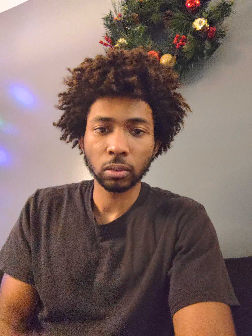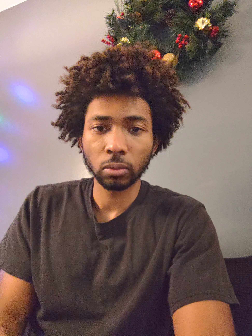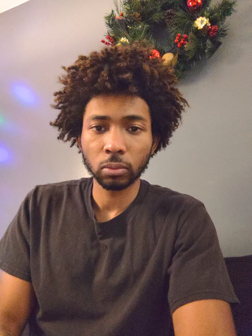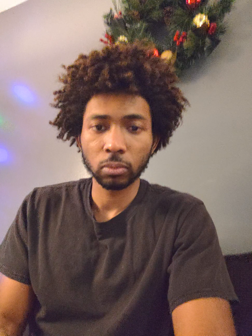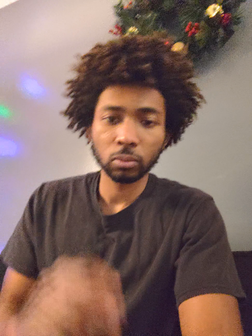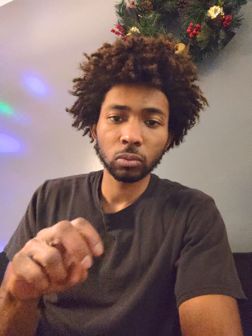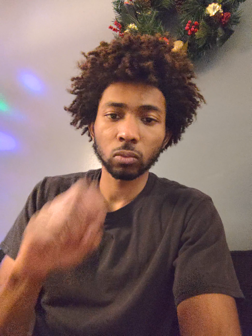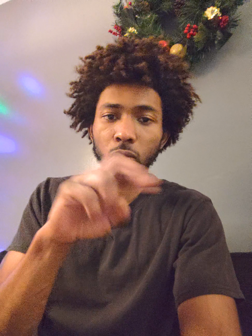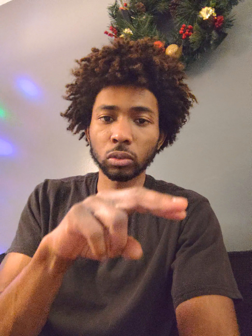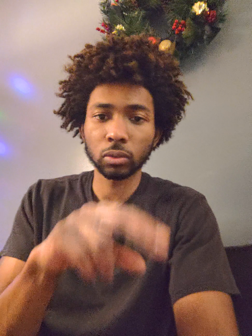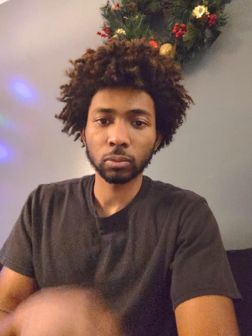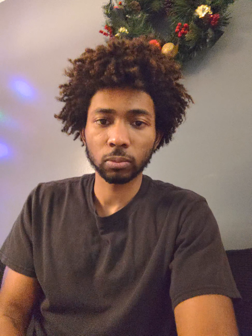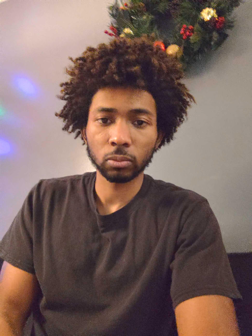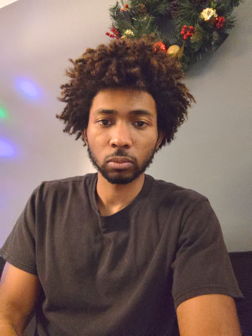jump